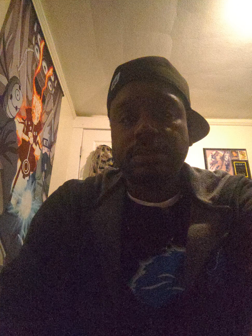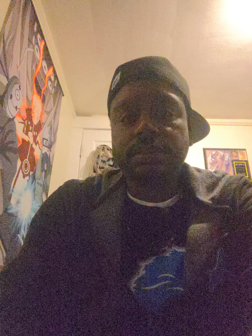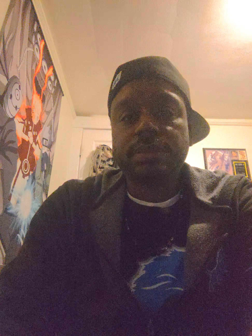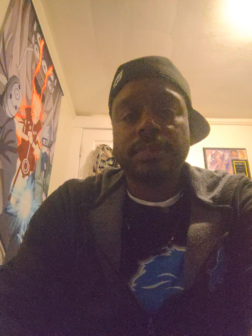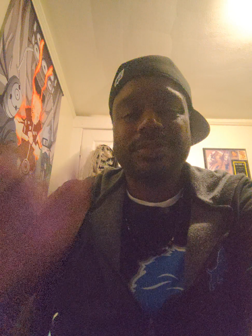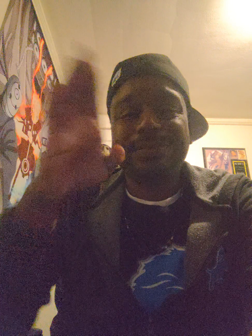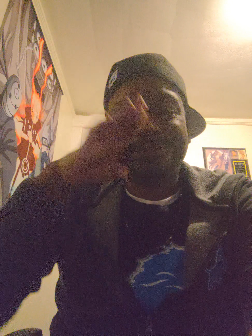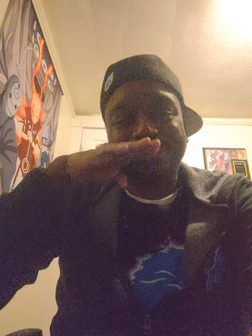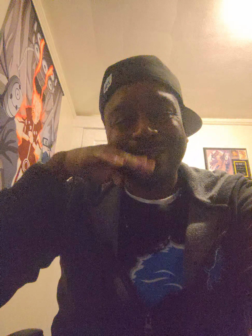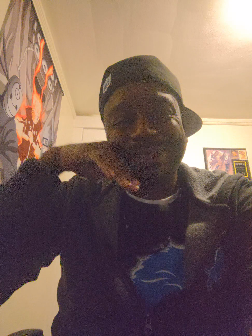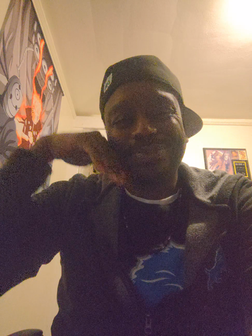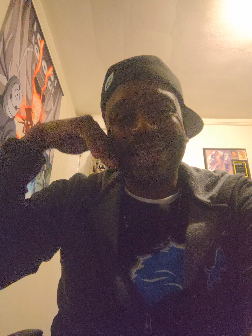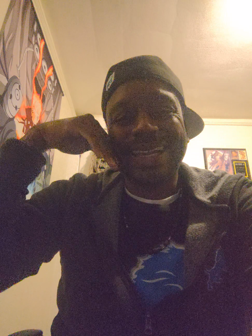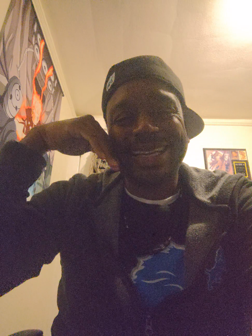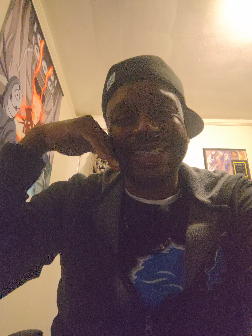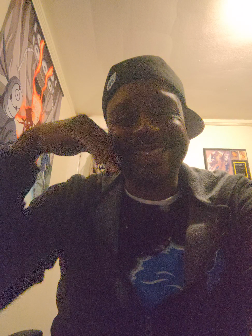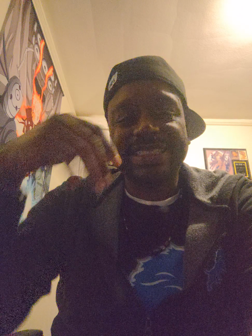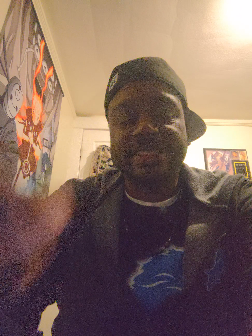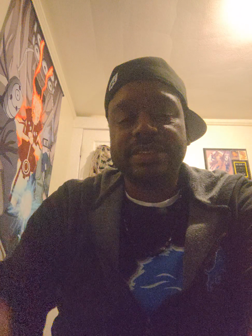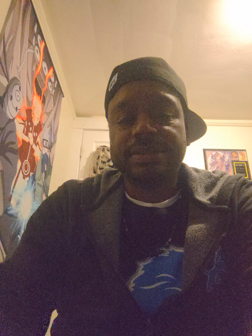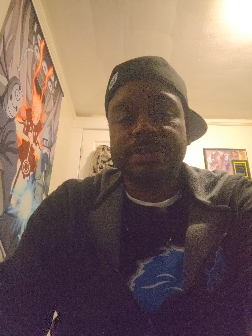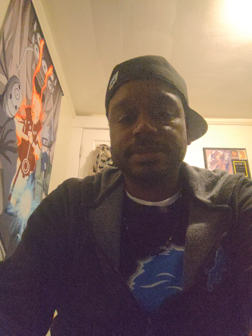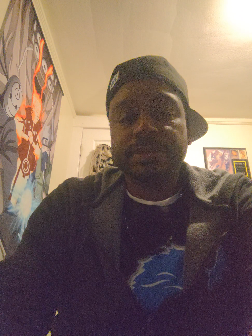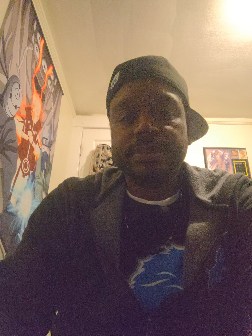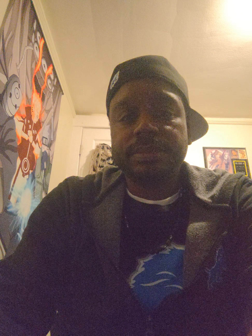smile